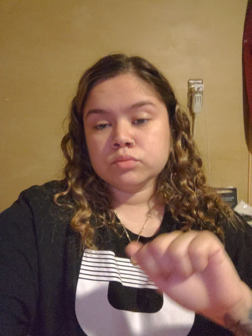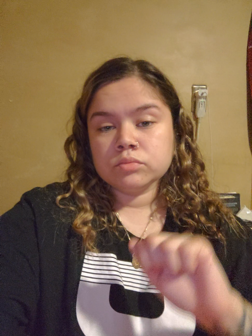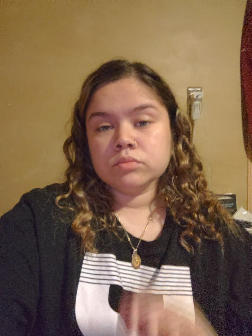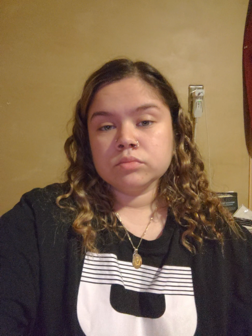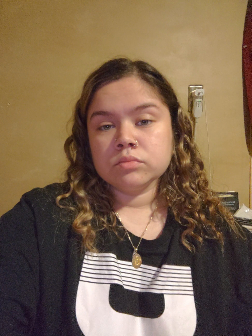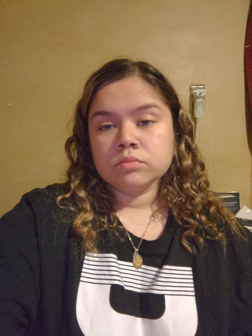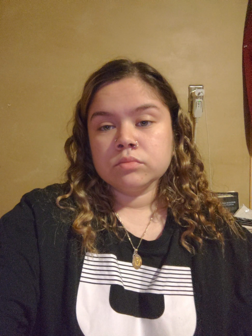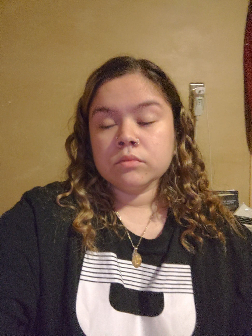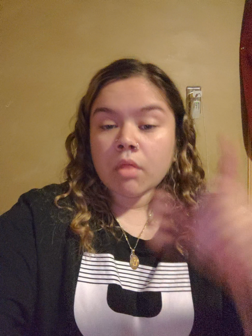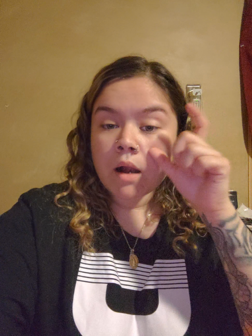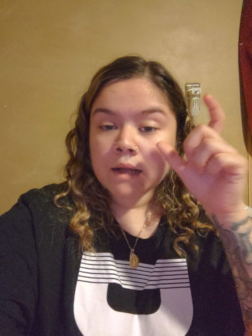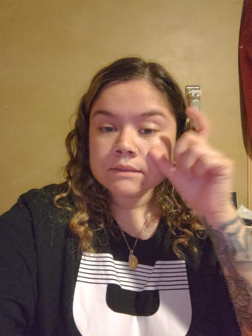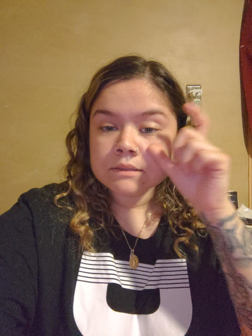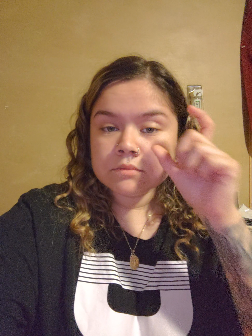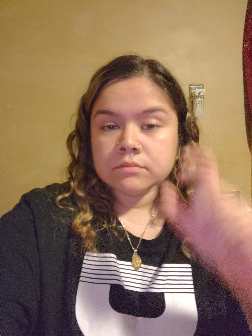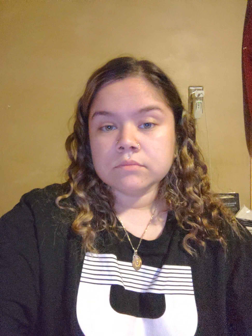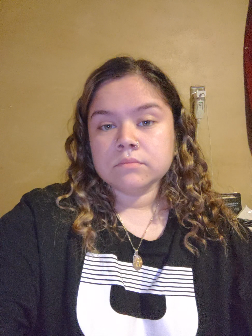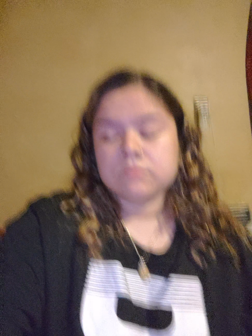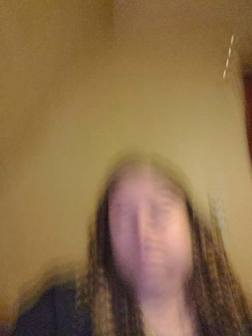glasses